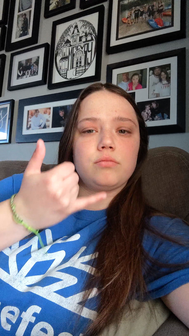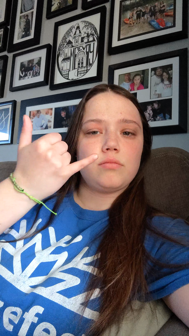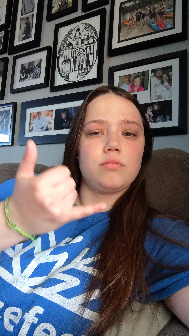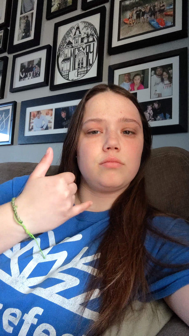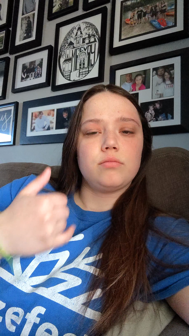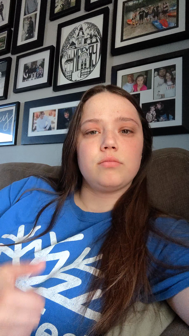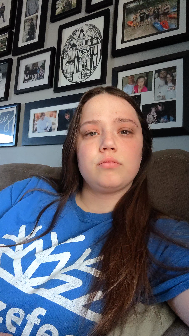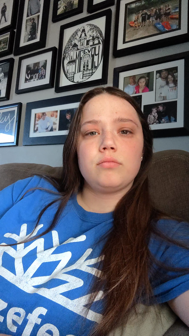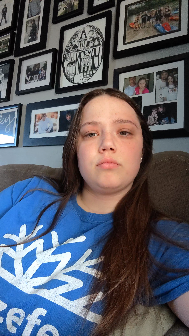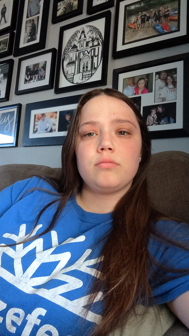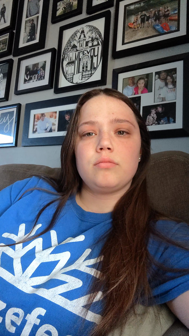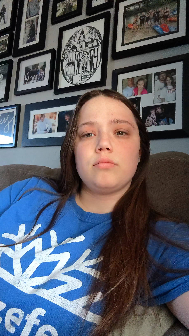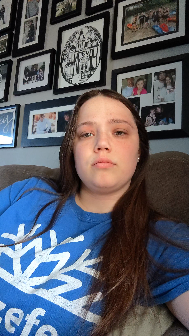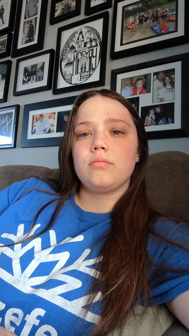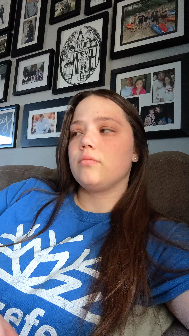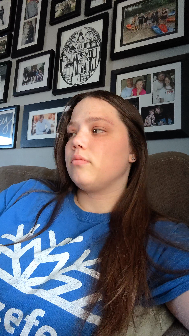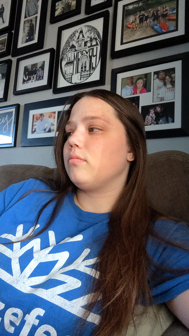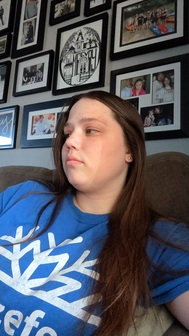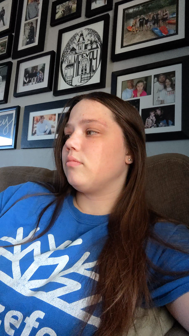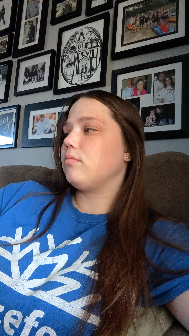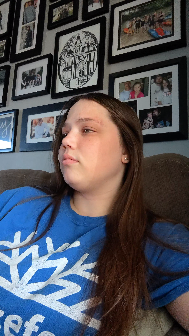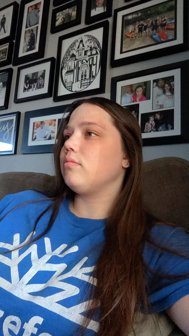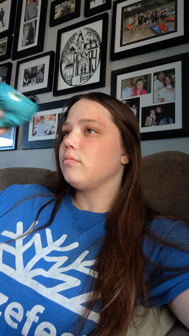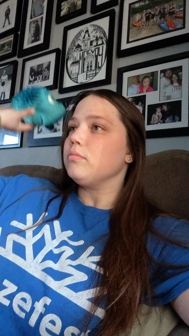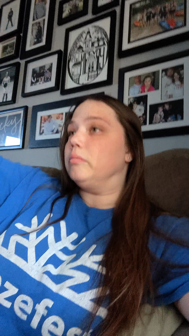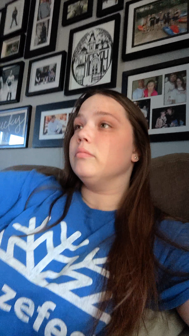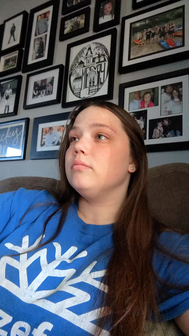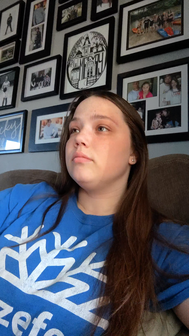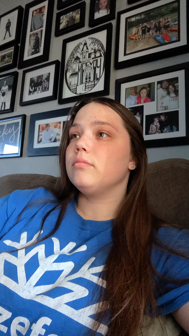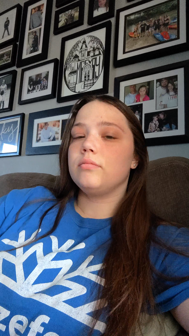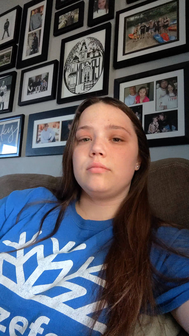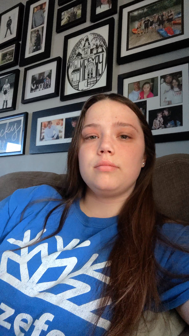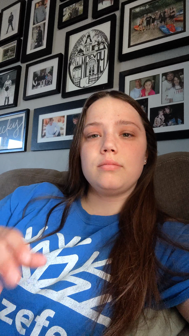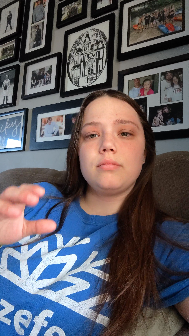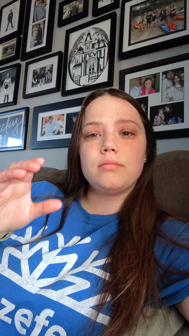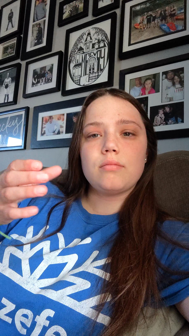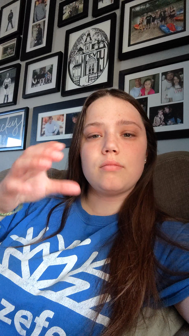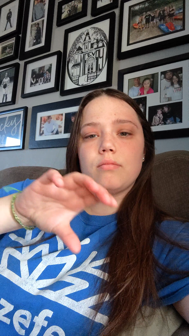pour